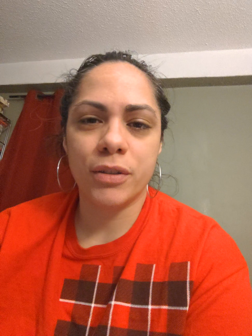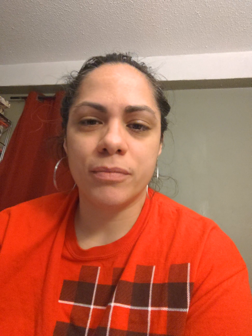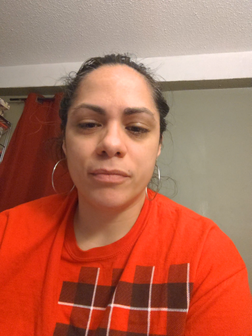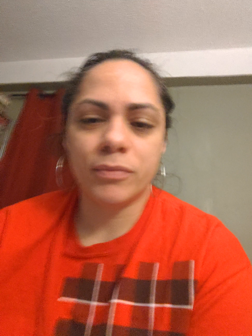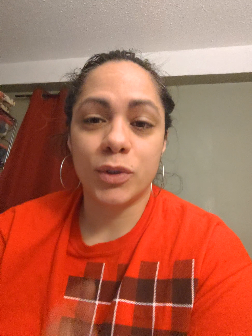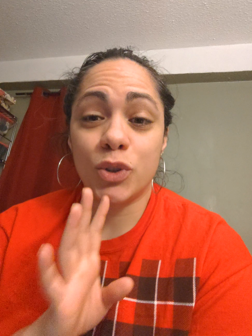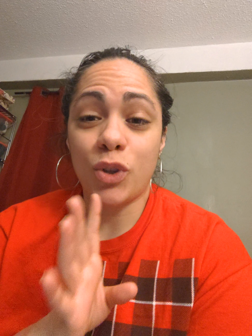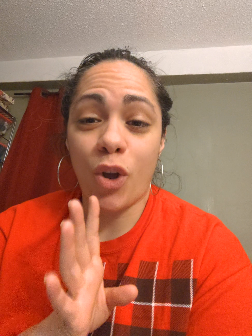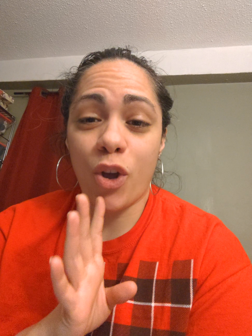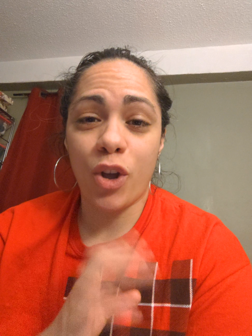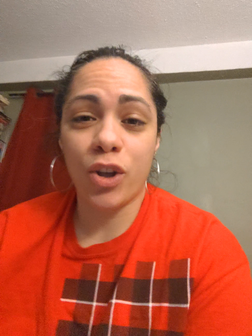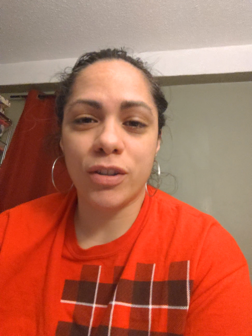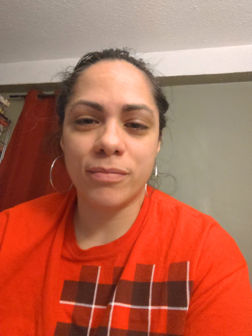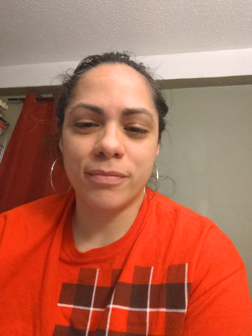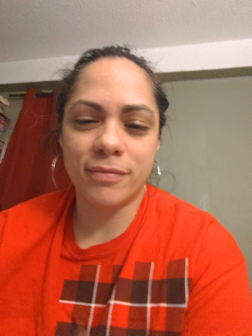talk